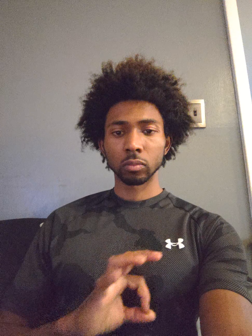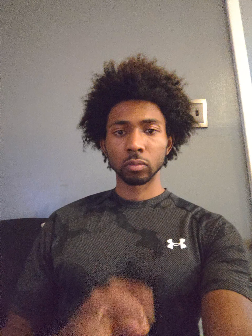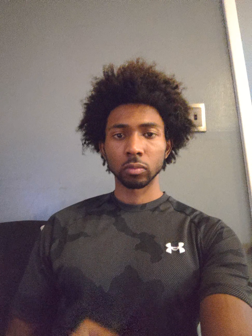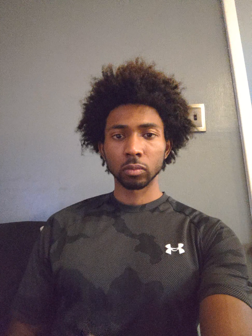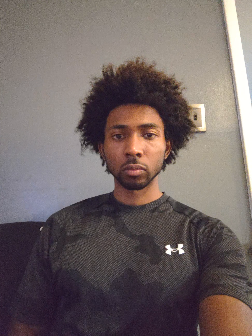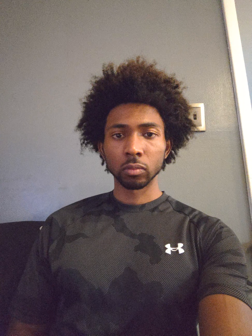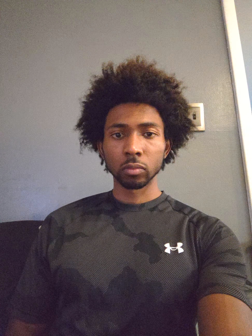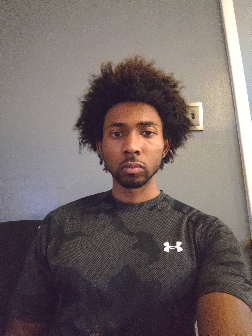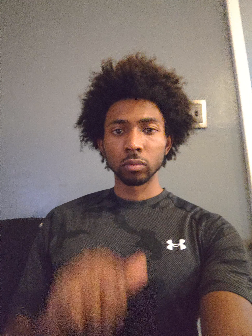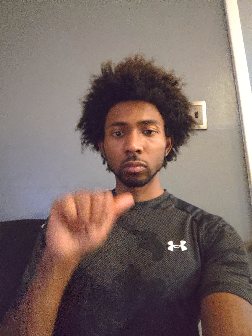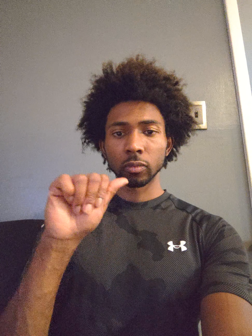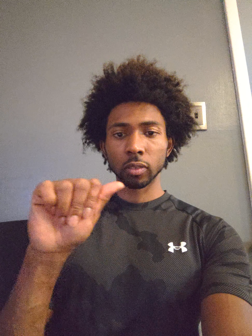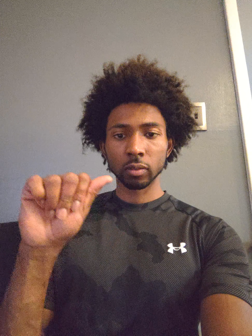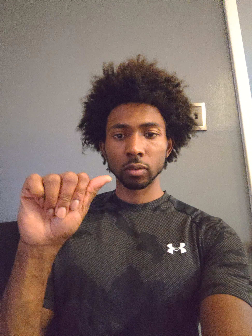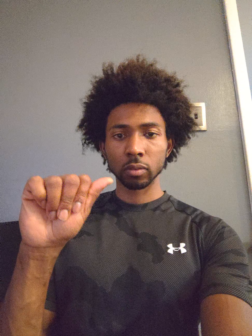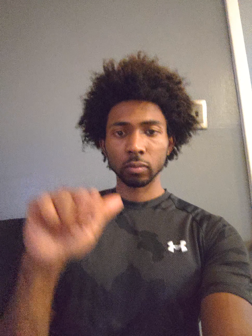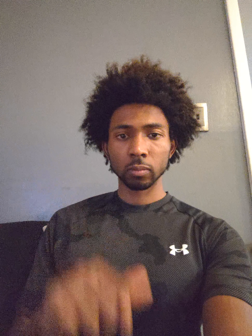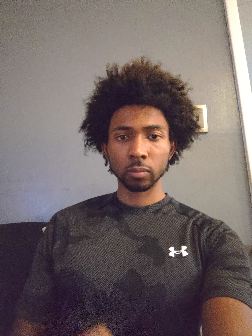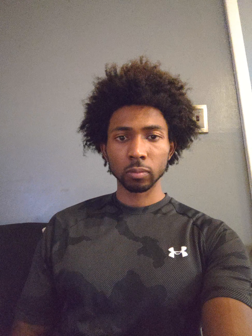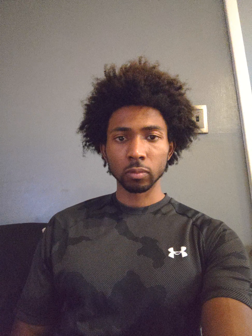a